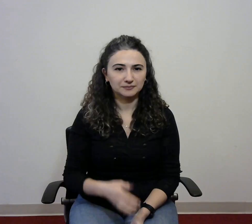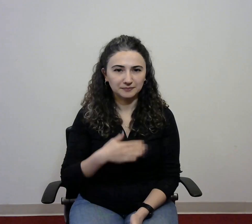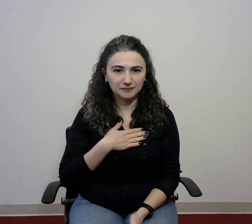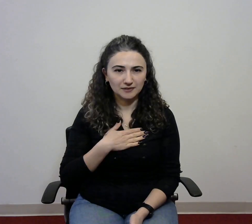mən